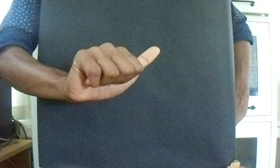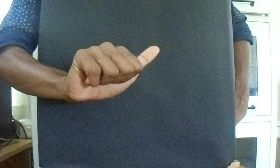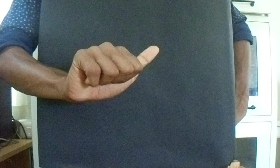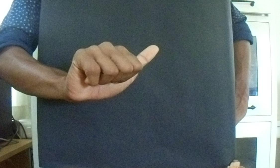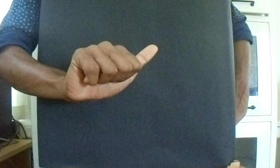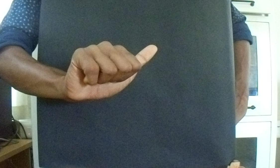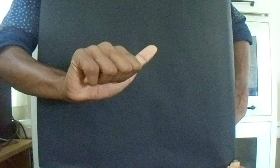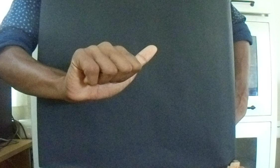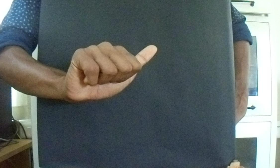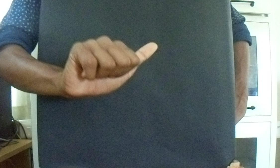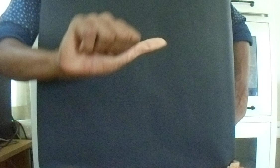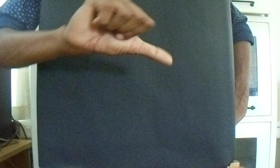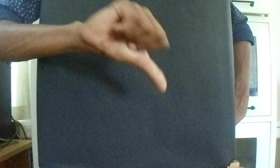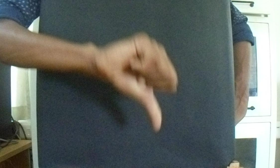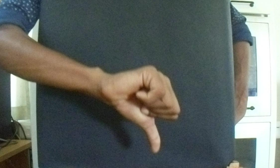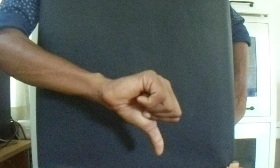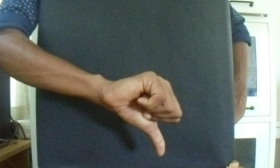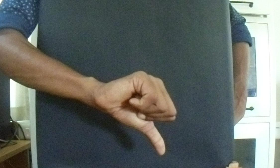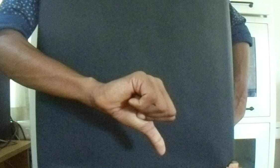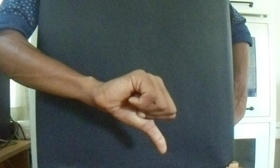lose